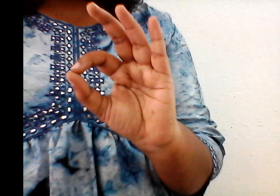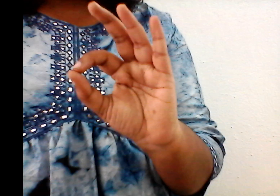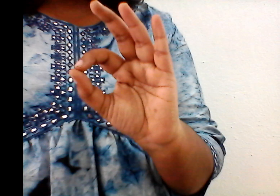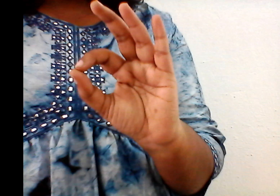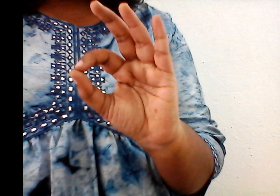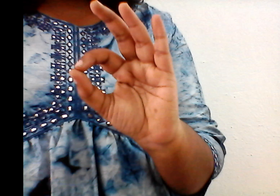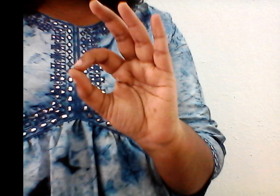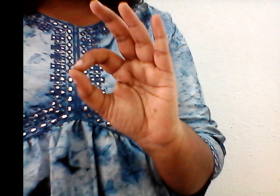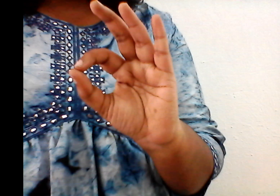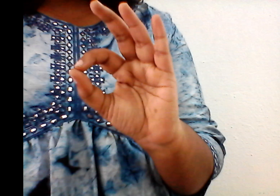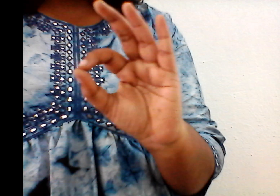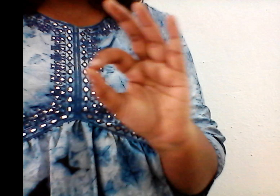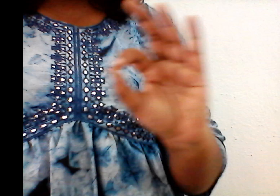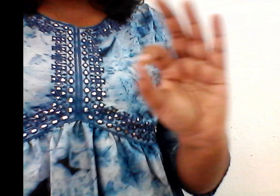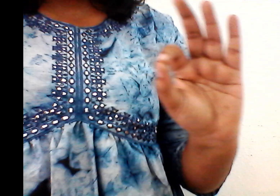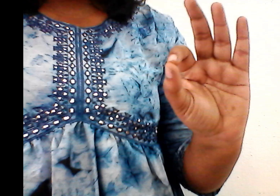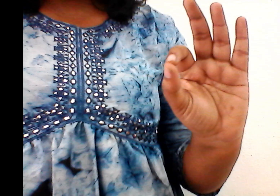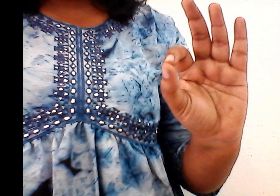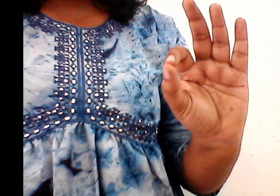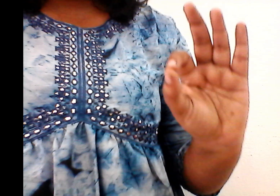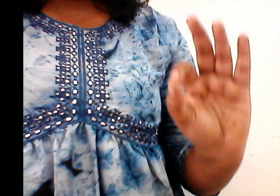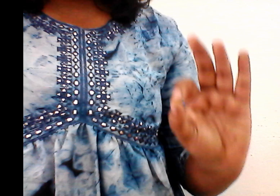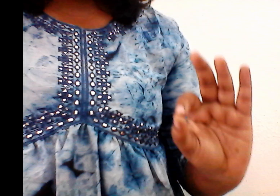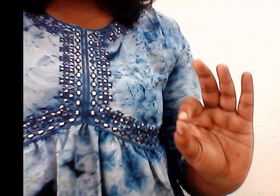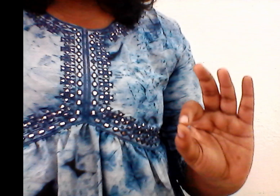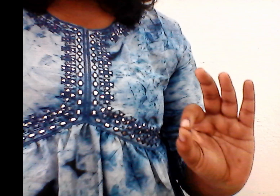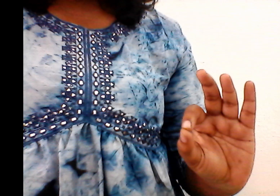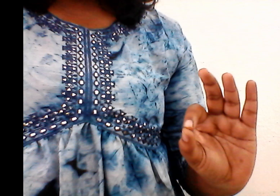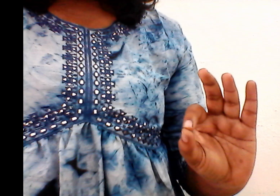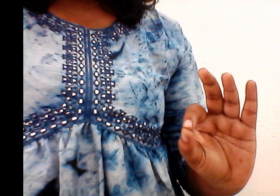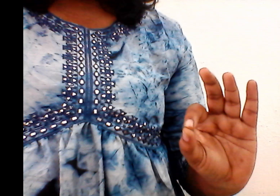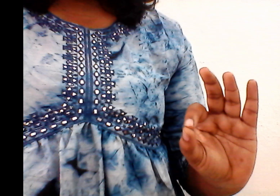ഔ